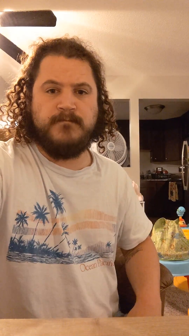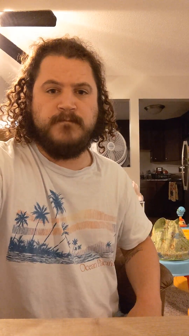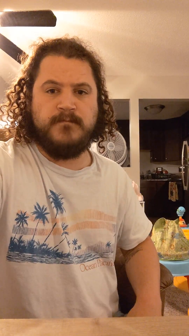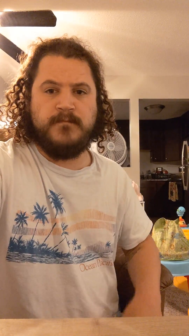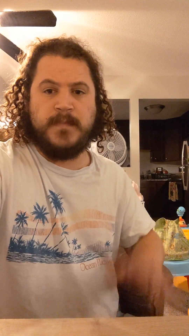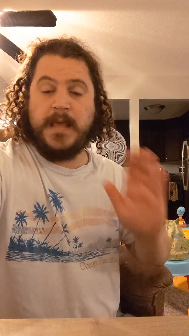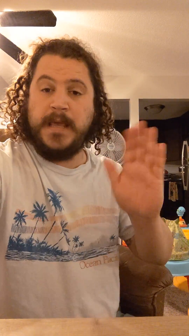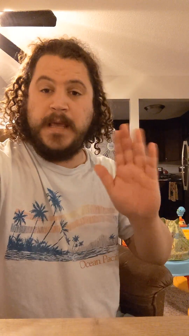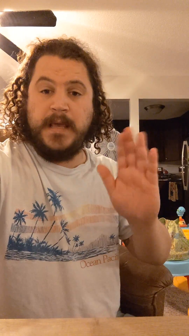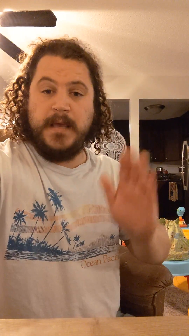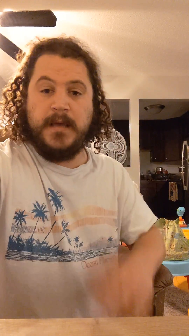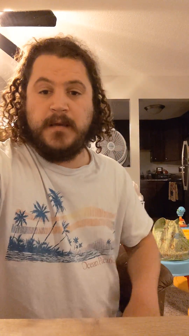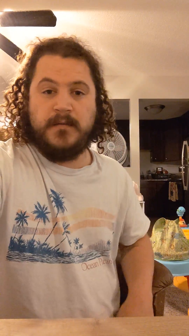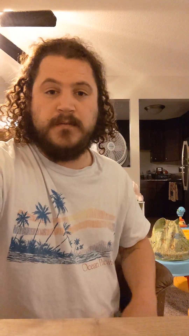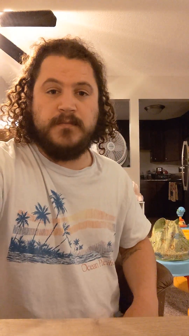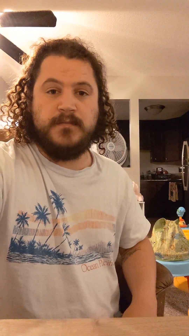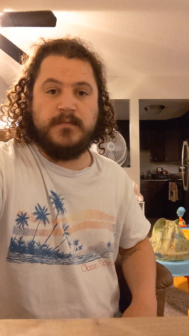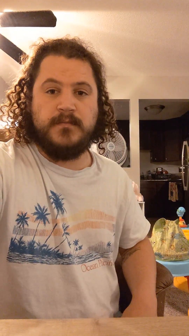hi